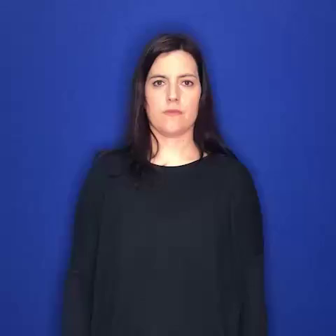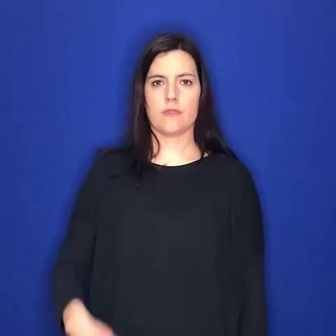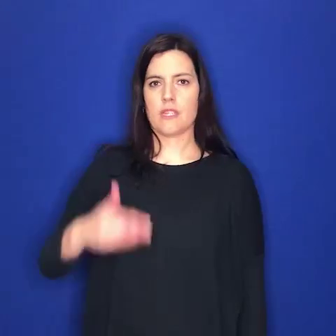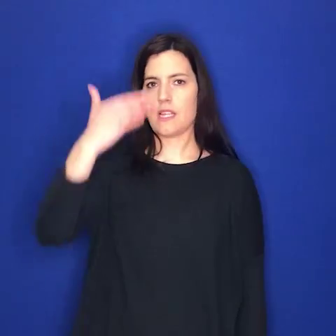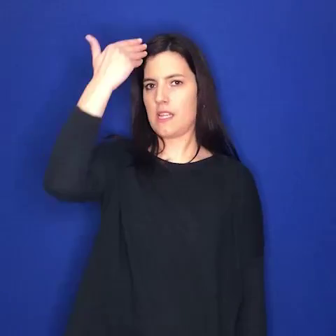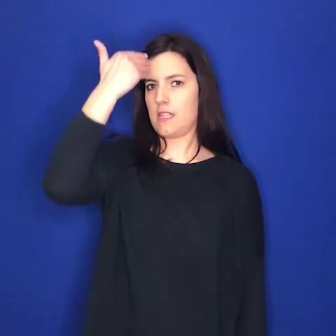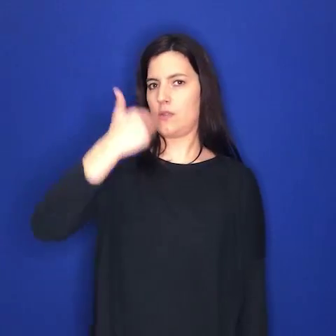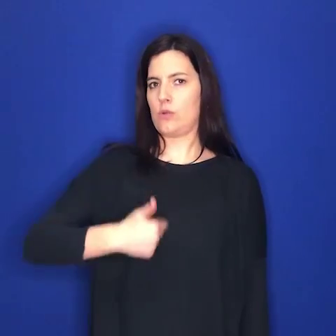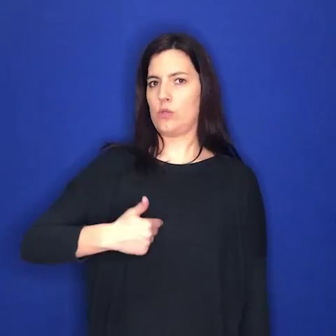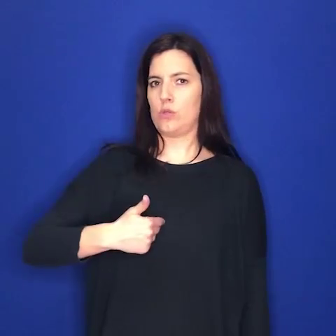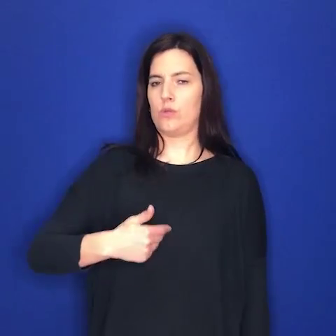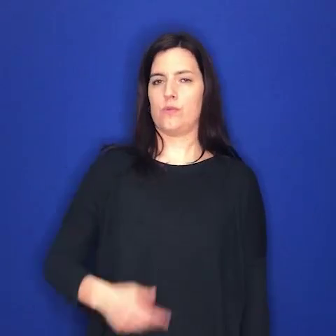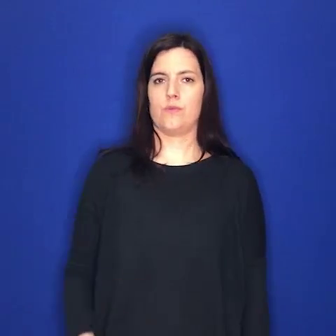paralisis